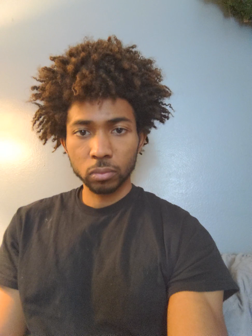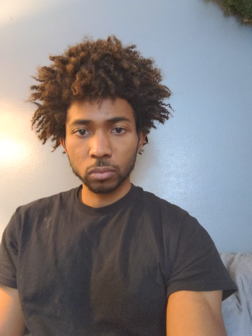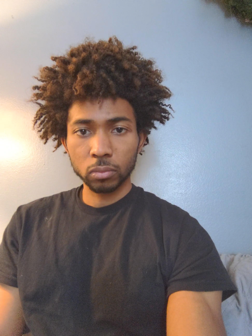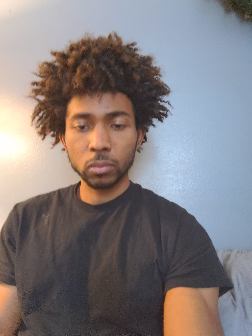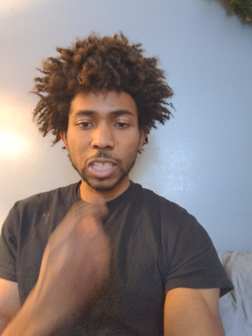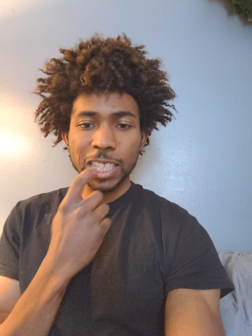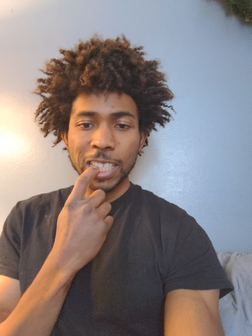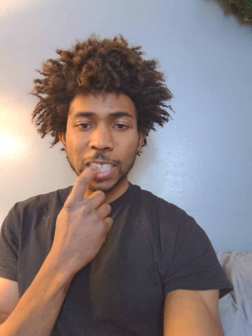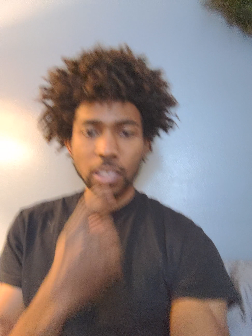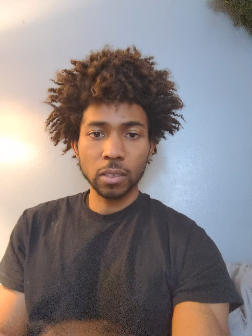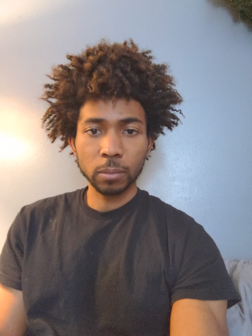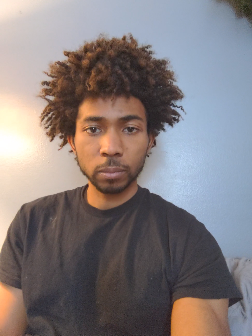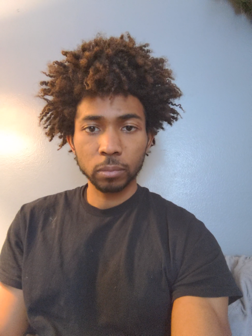tooth